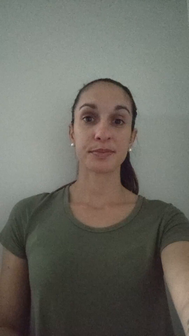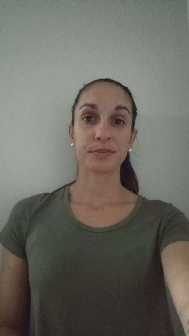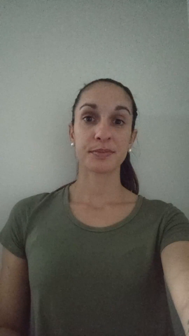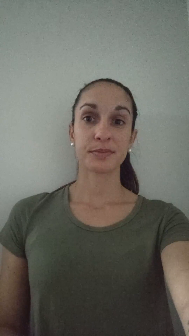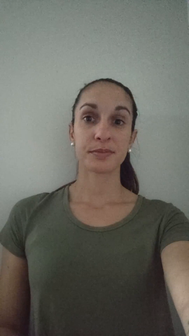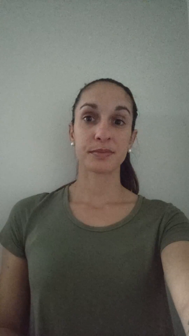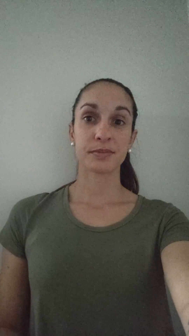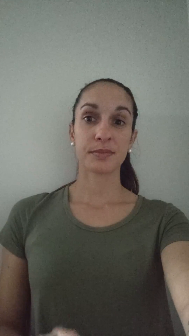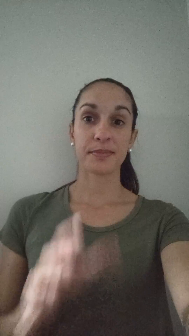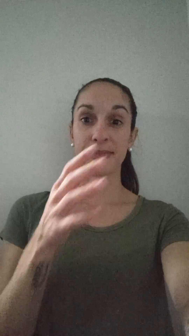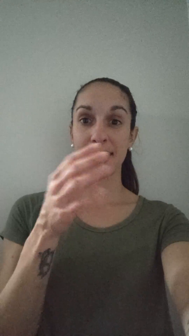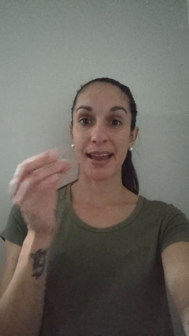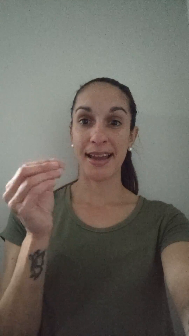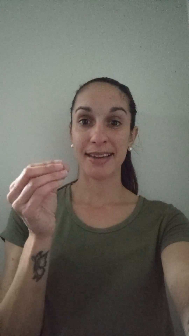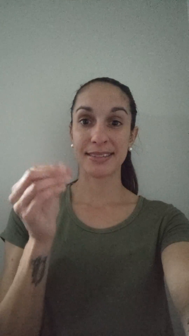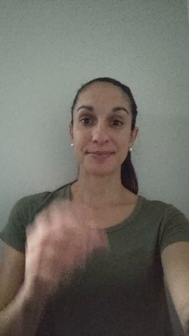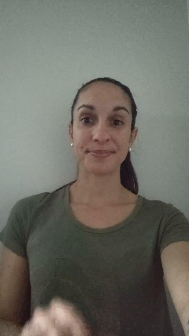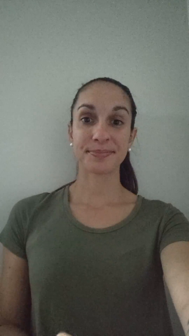and